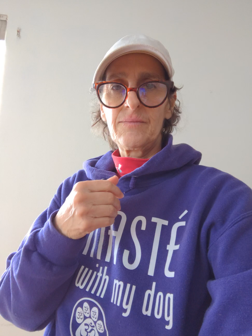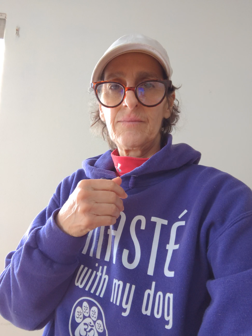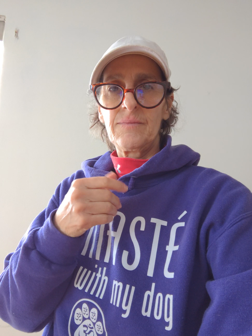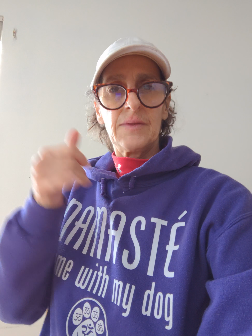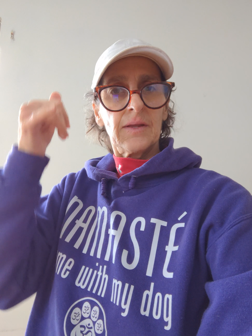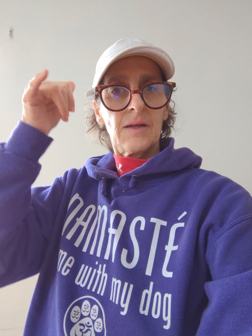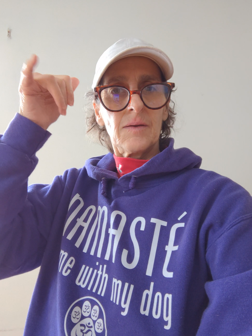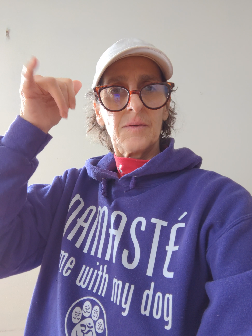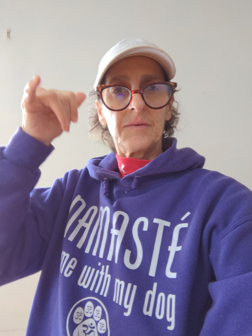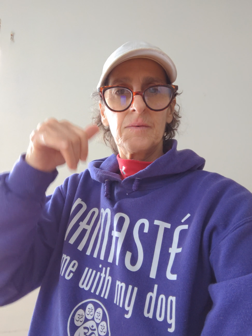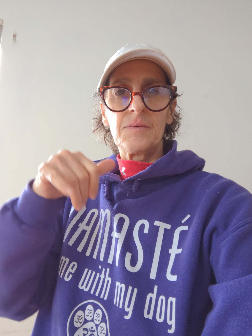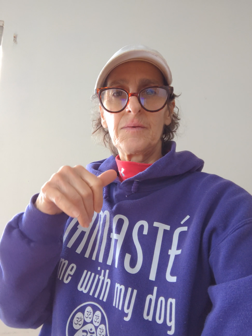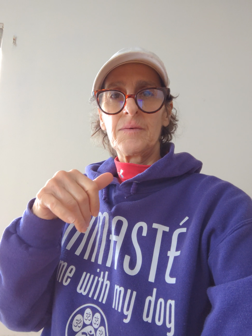cow